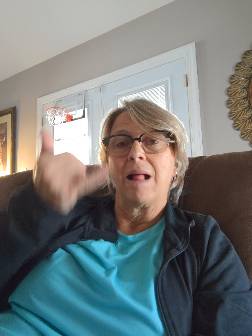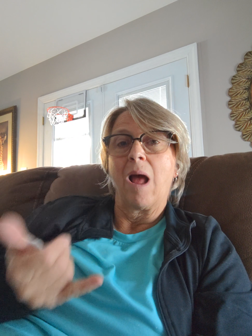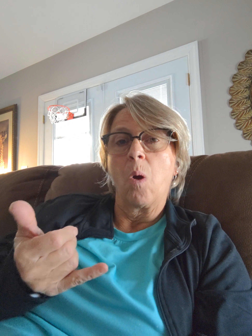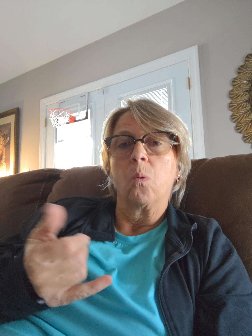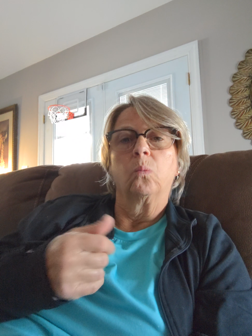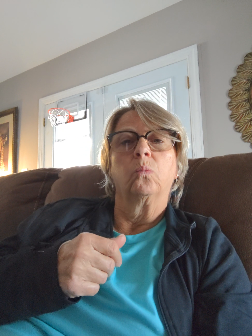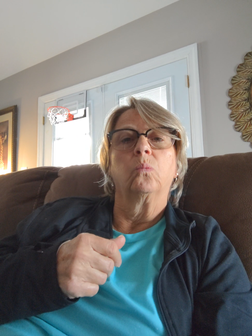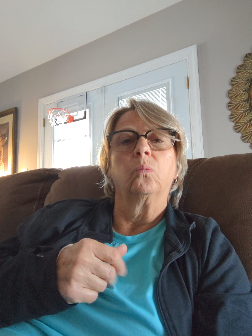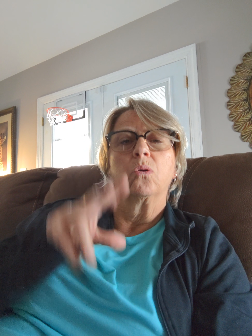now